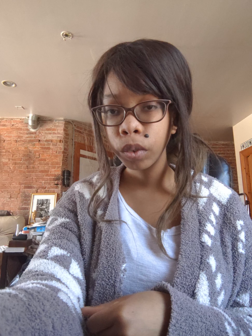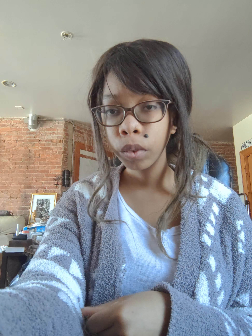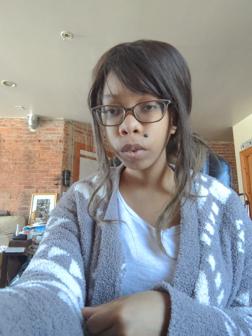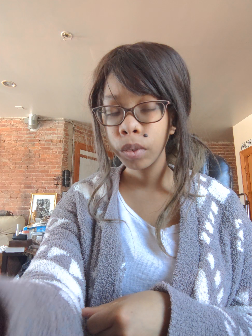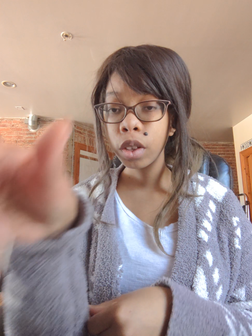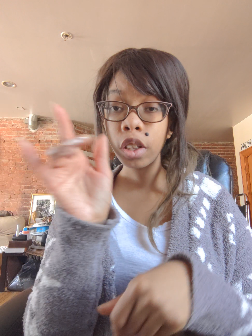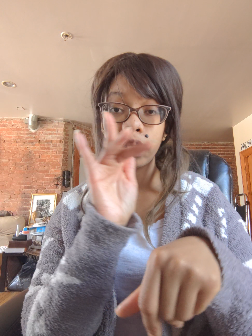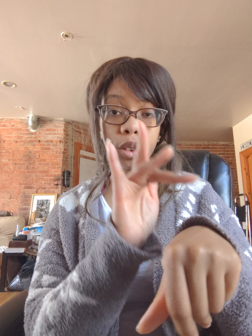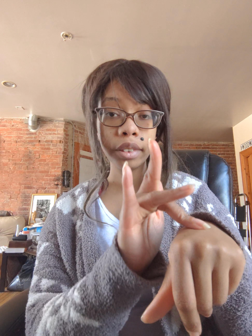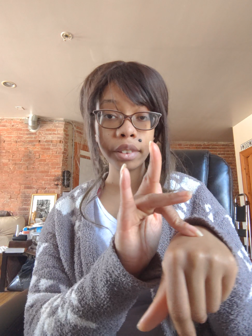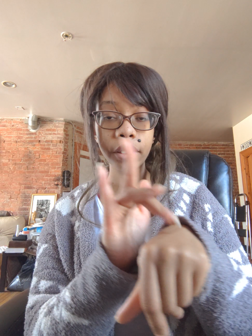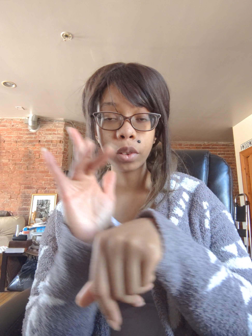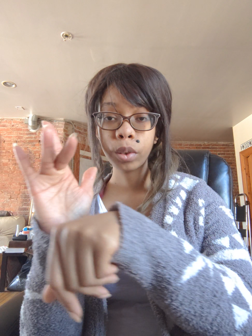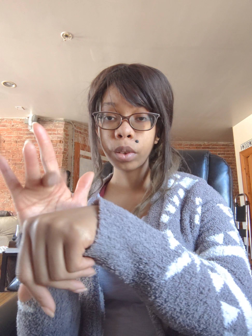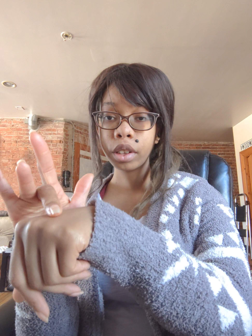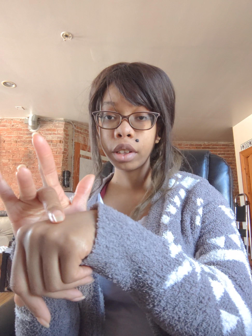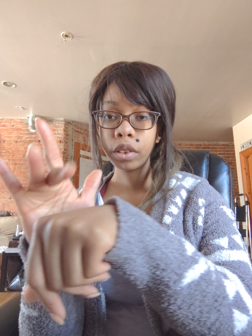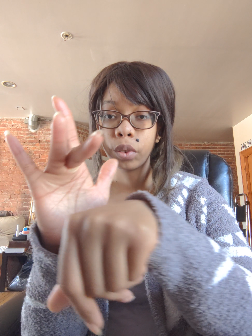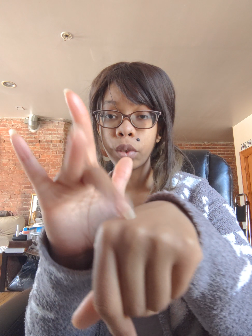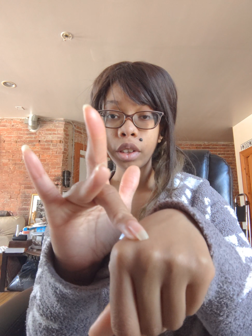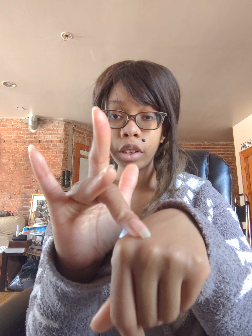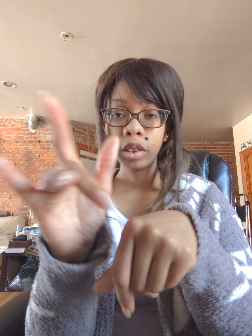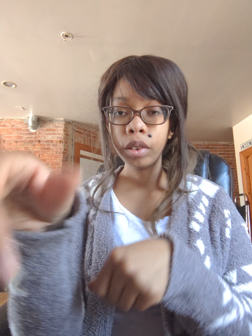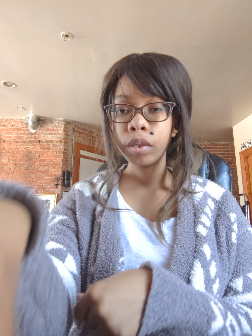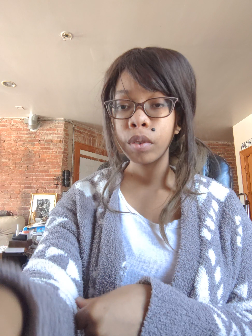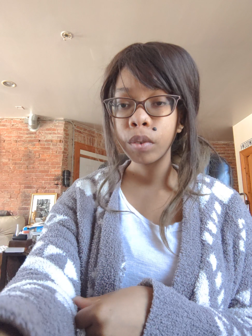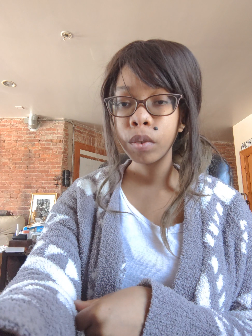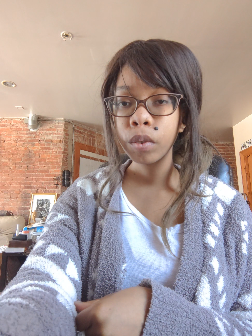touch